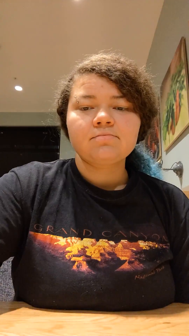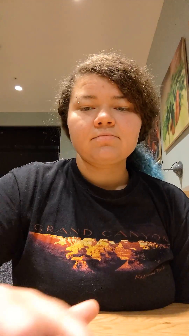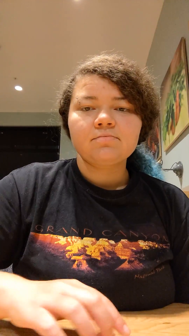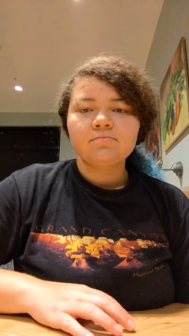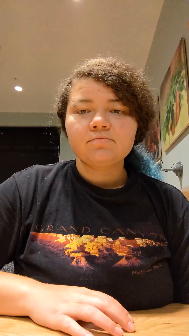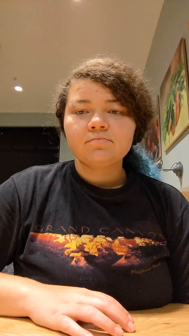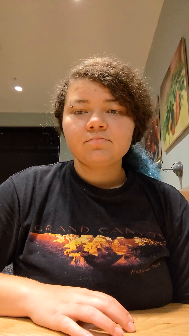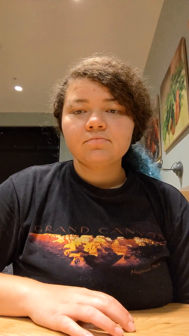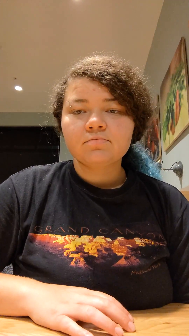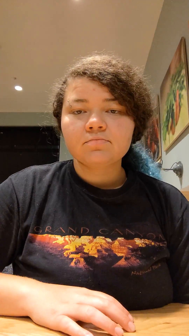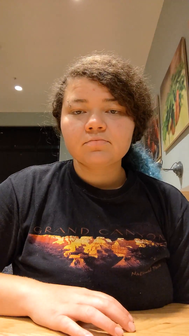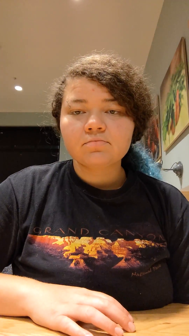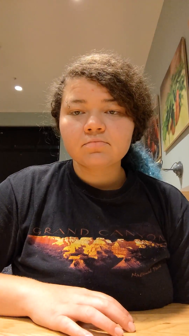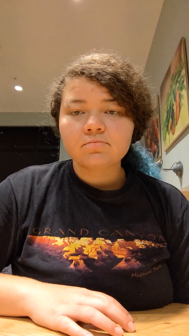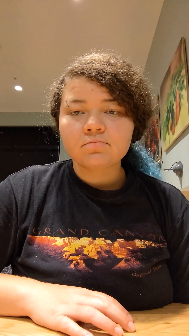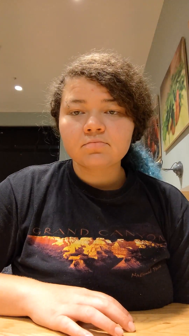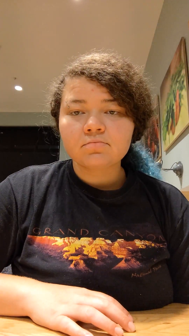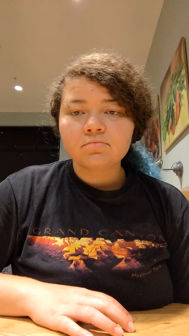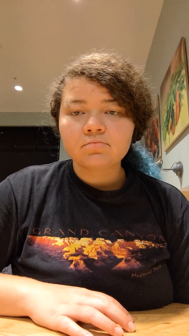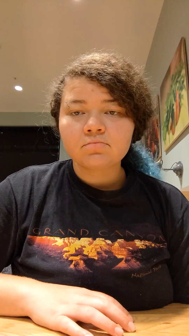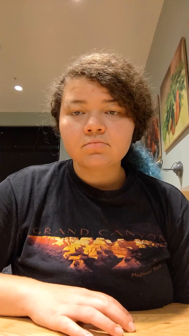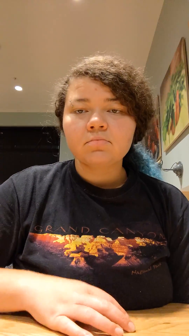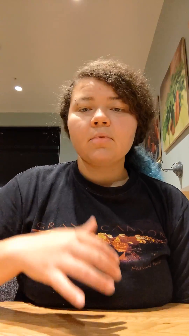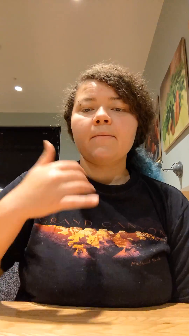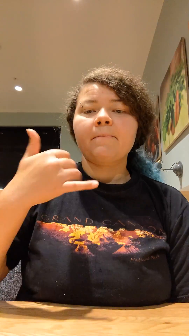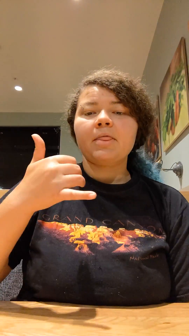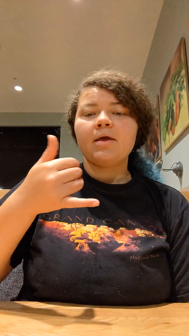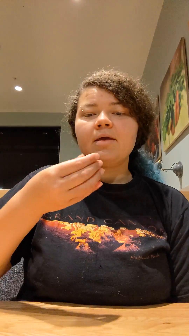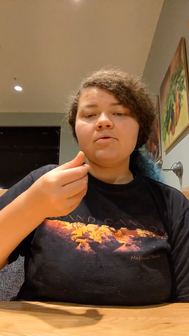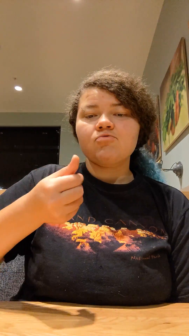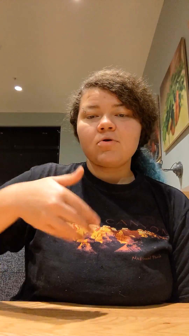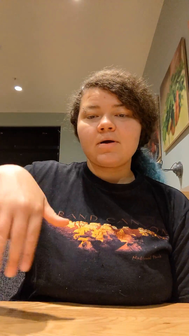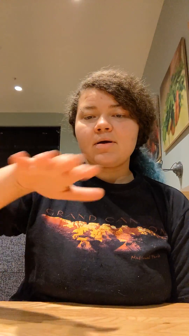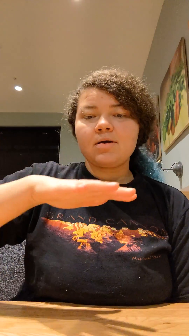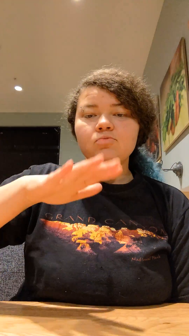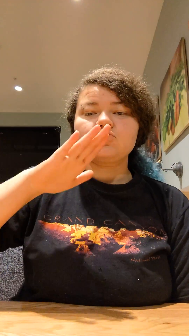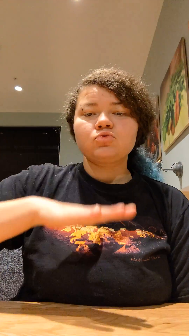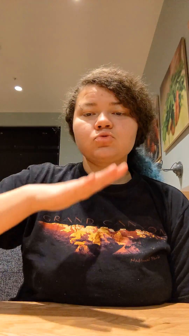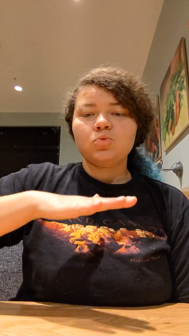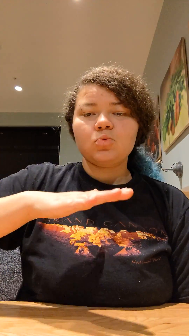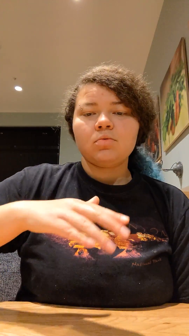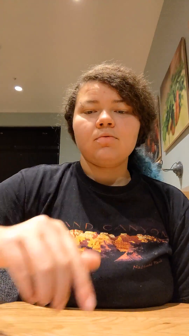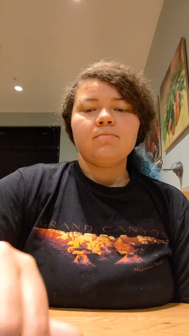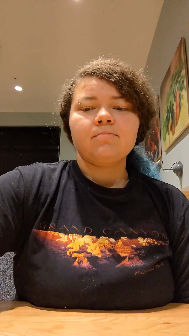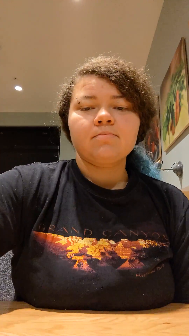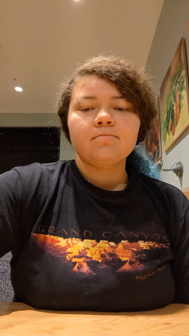playground